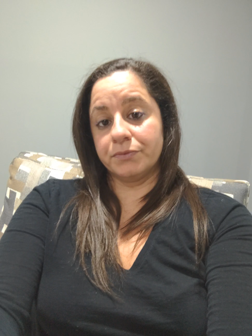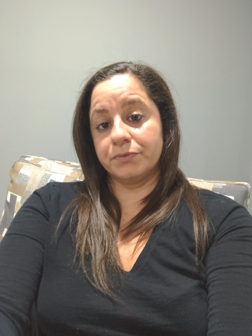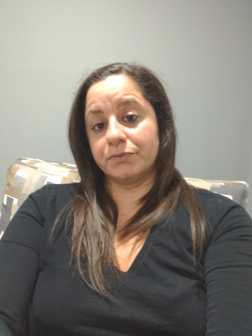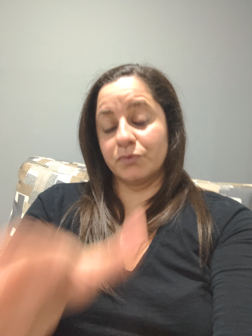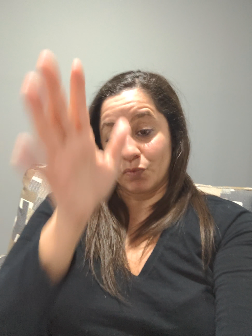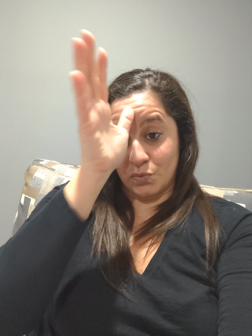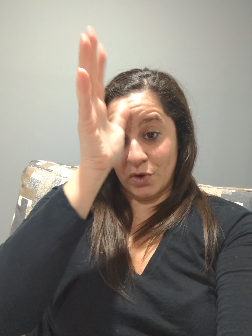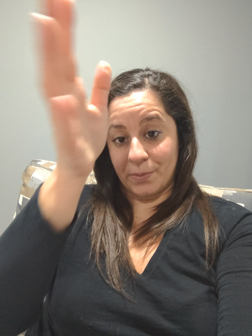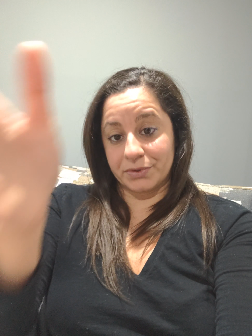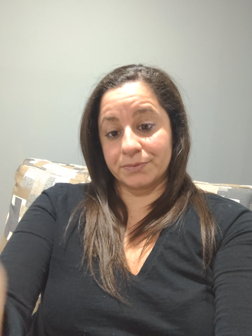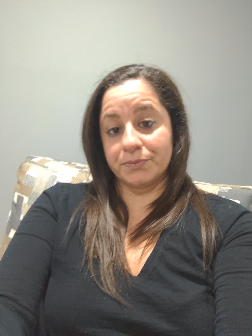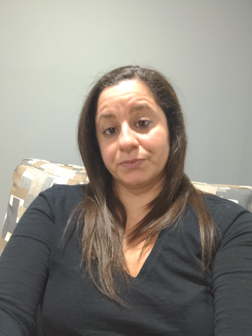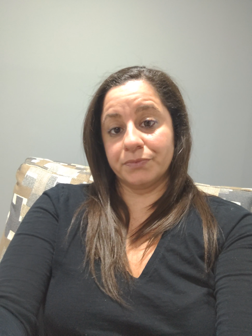grandpa